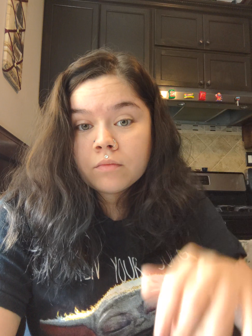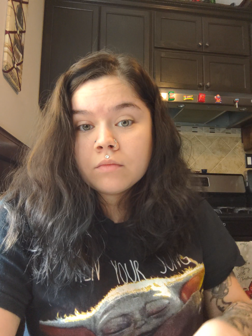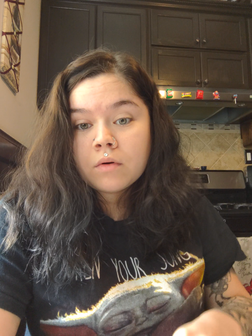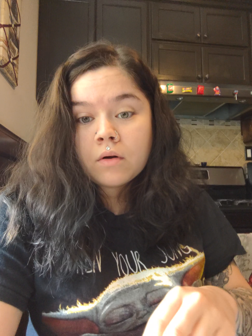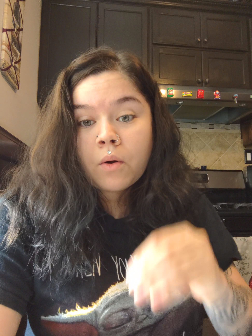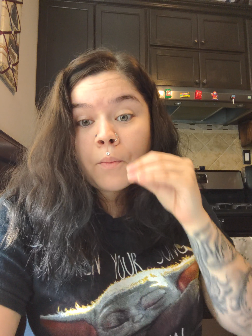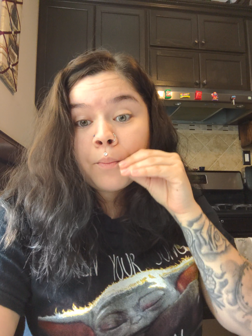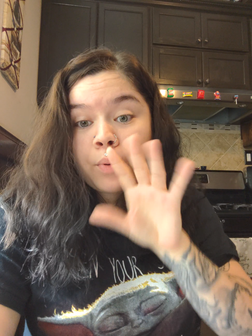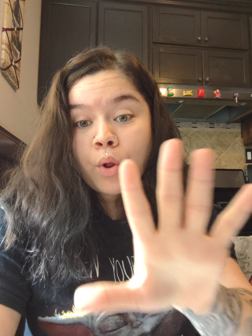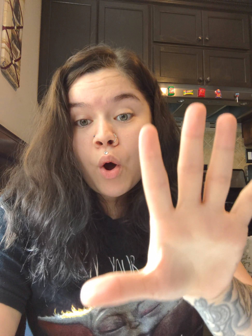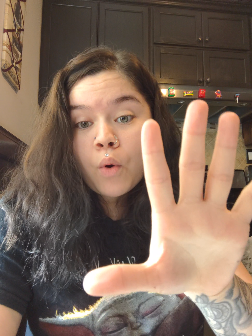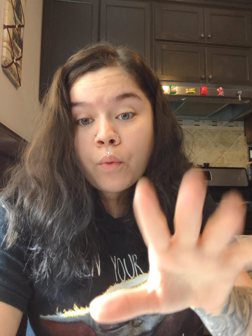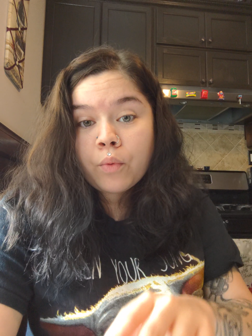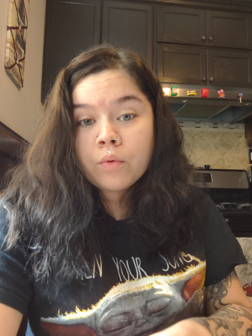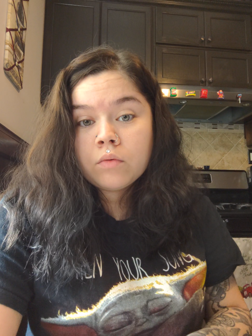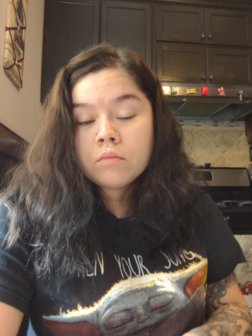blow